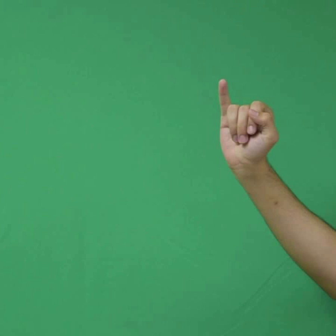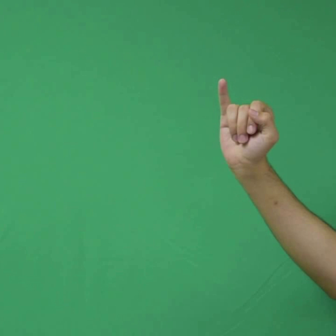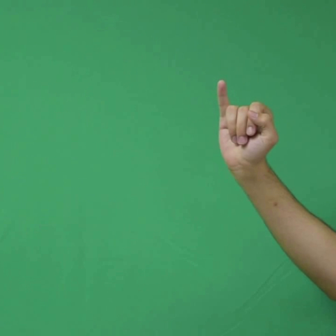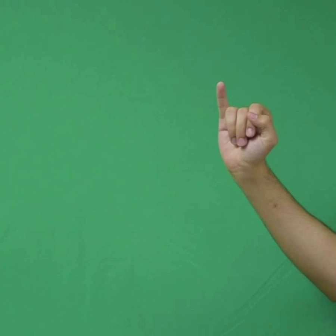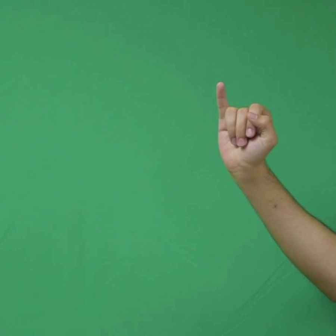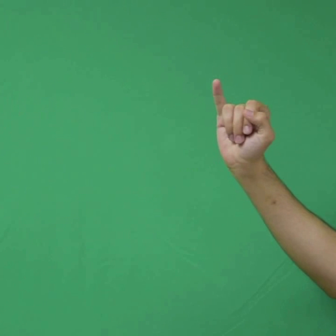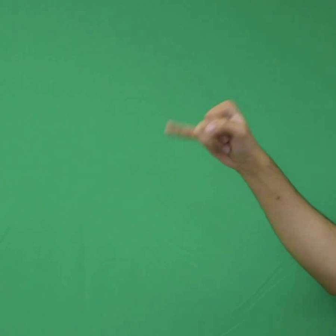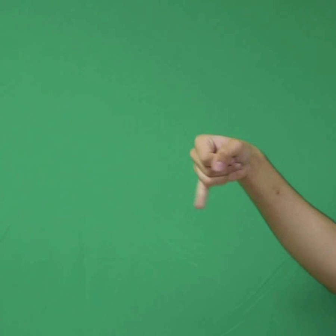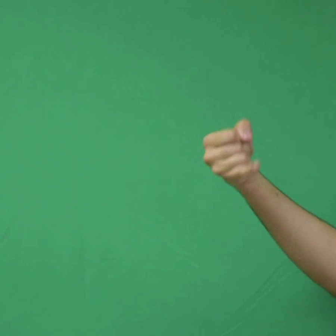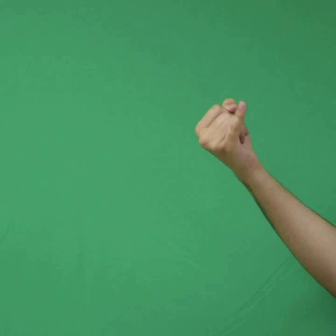J